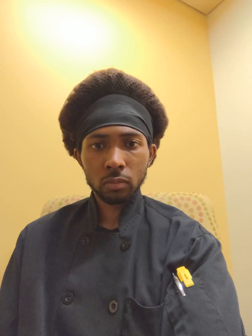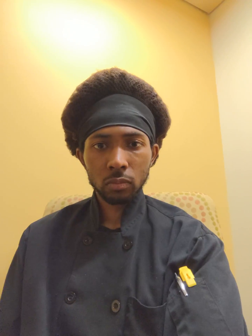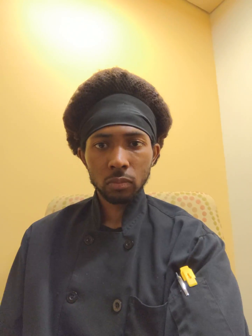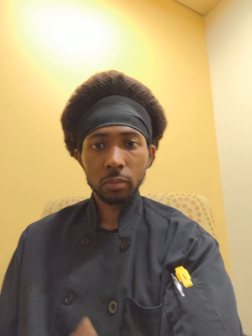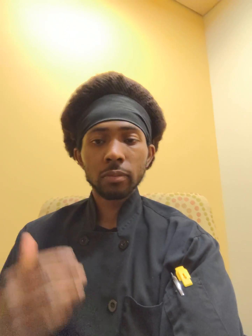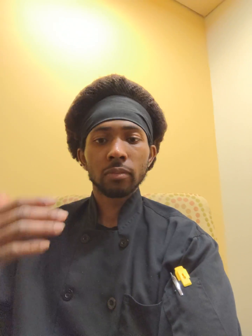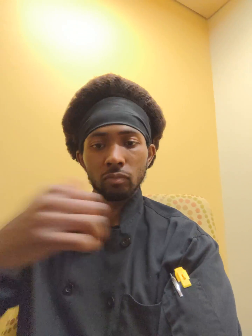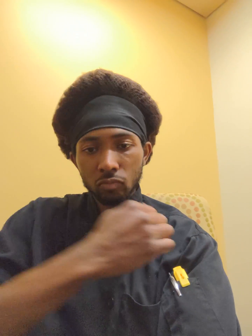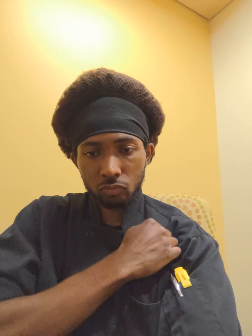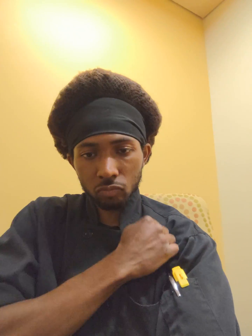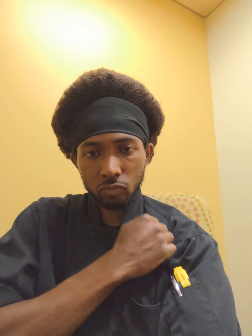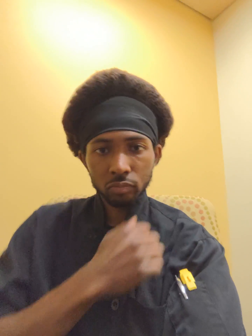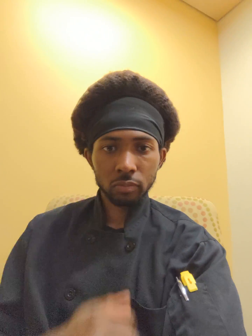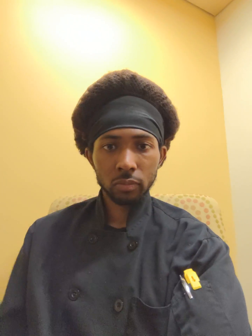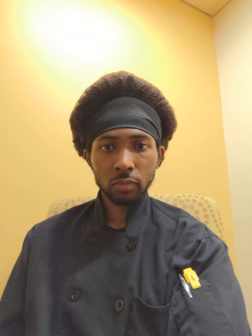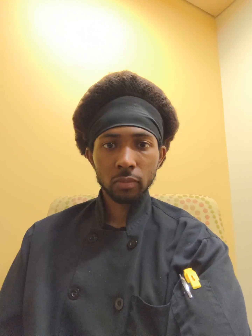hug